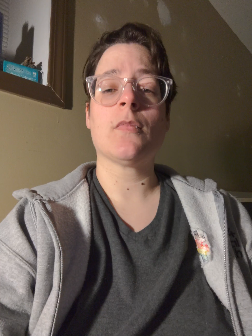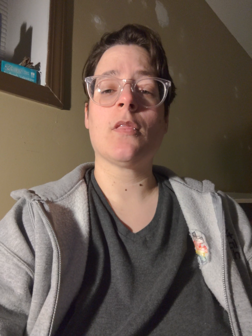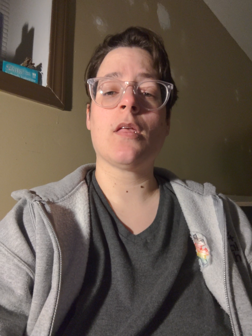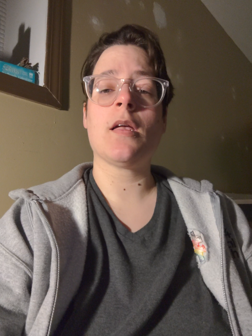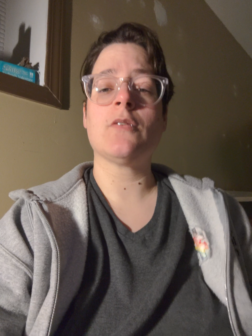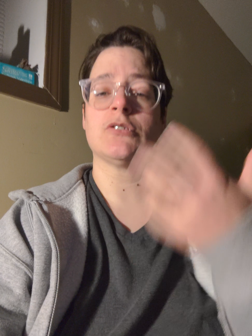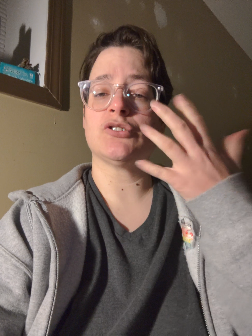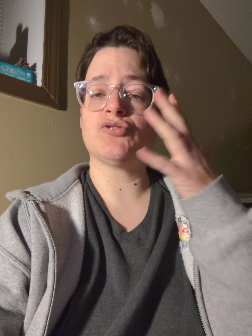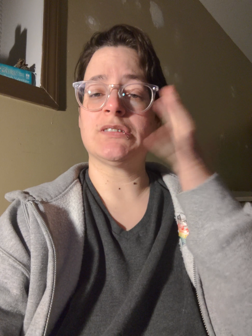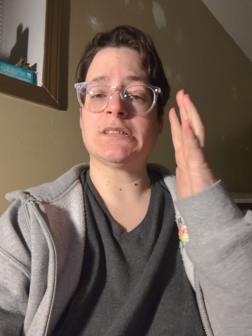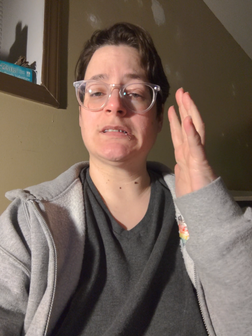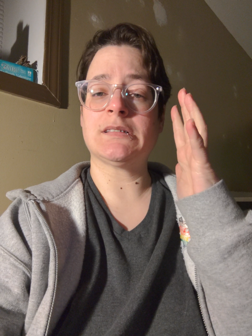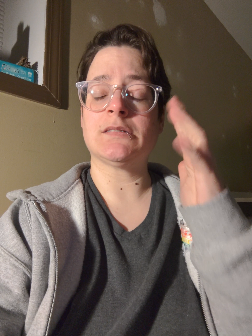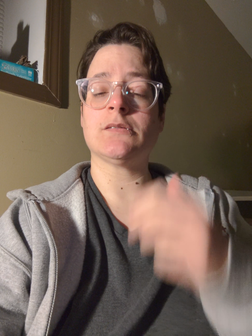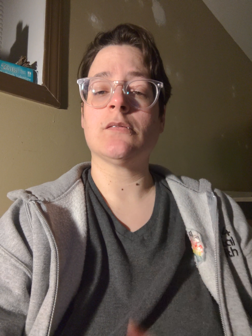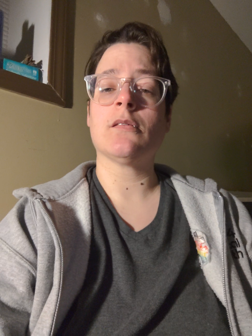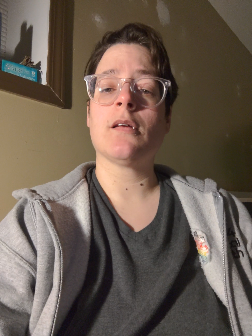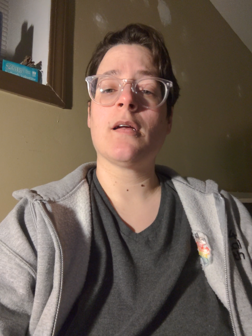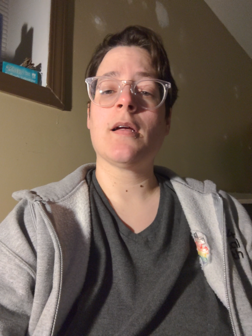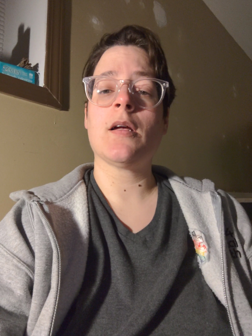tree